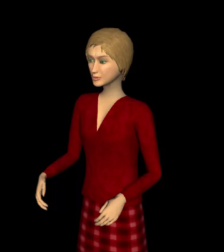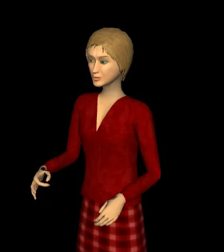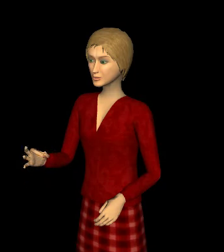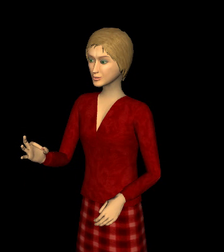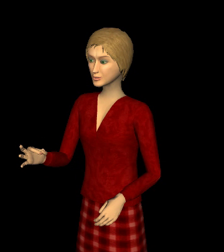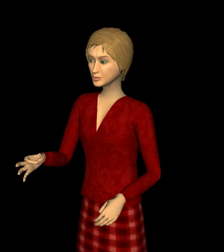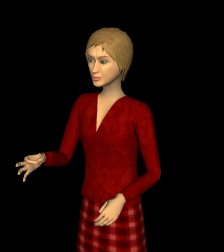نعم